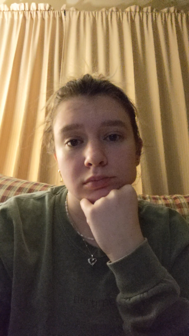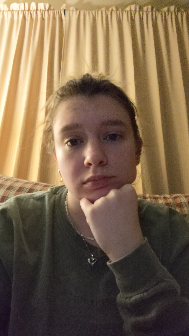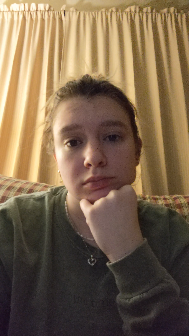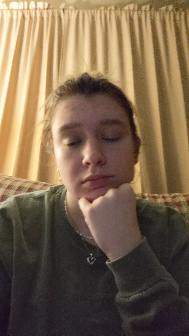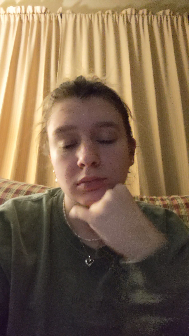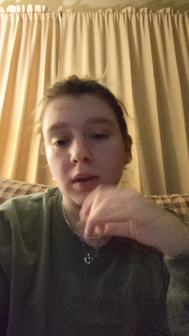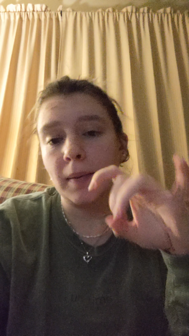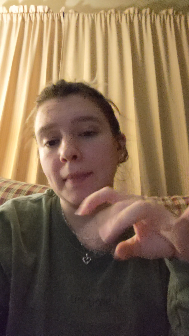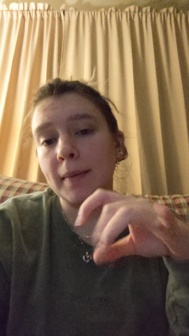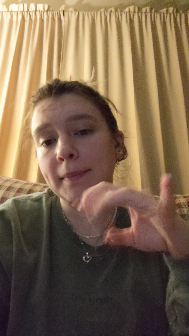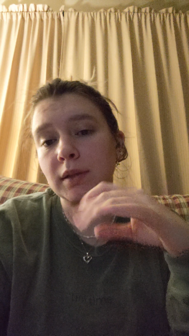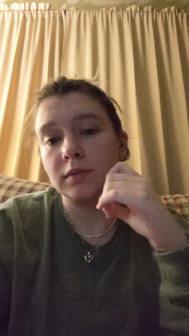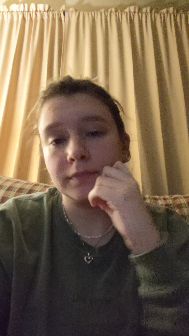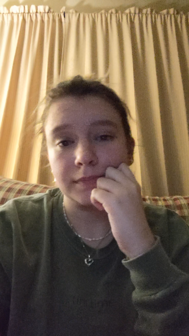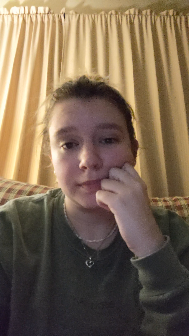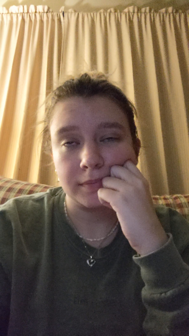pumpkin